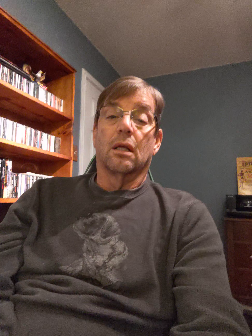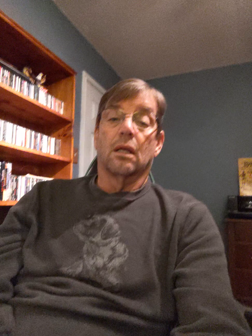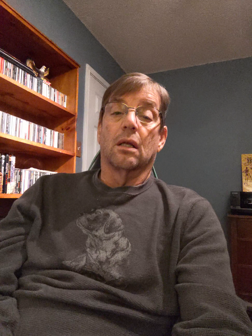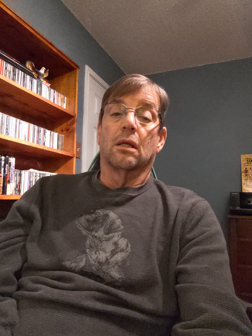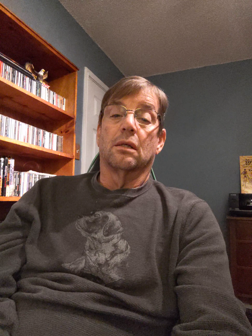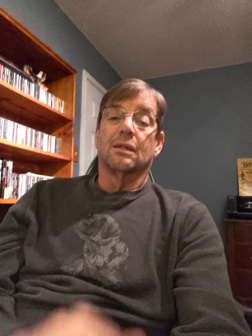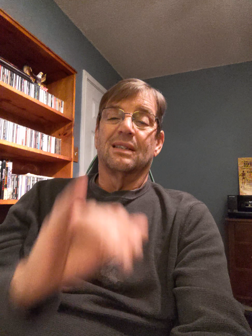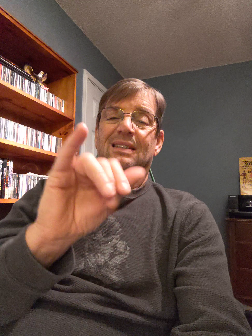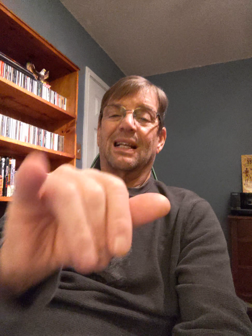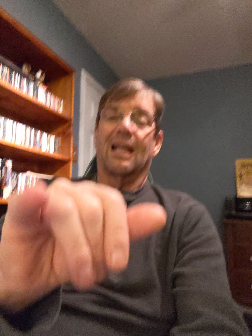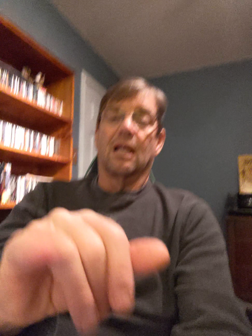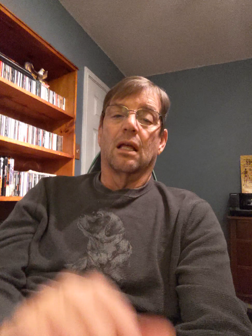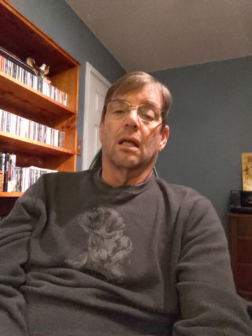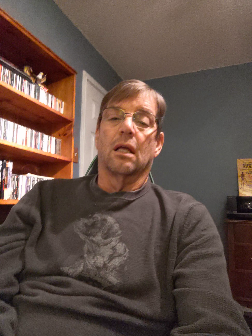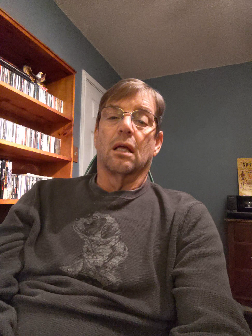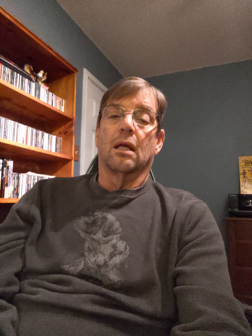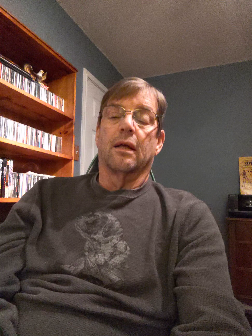stay